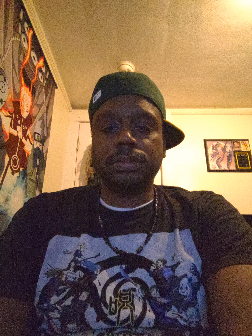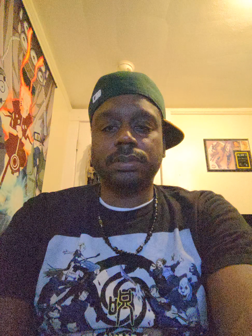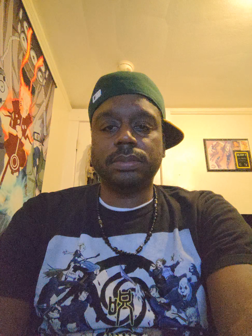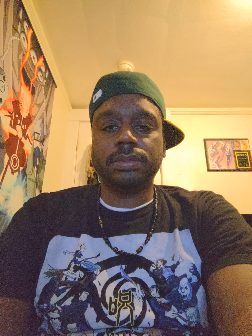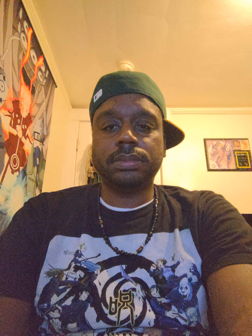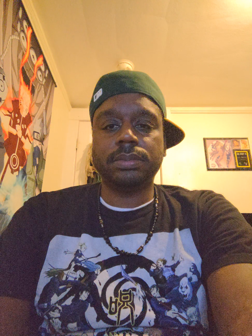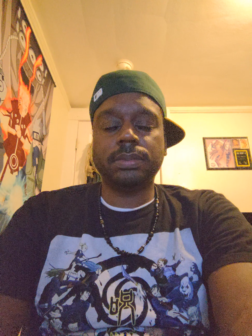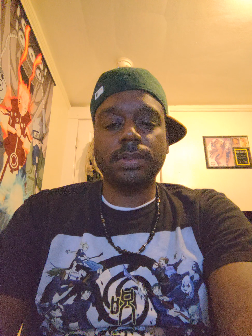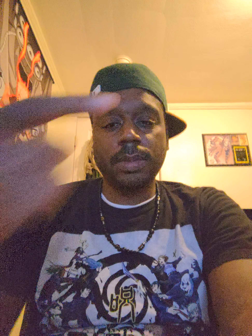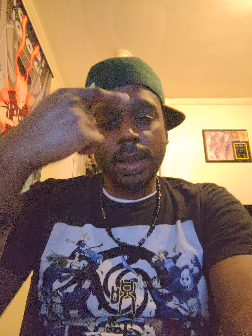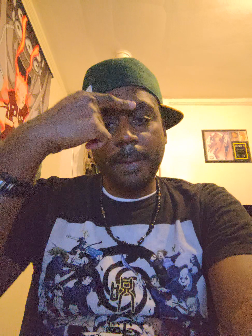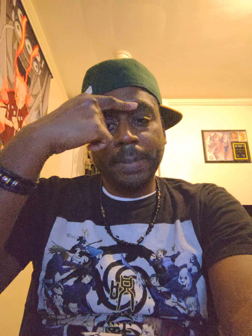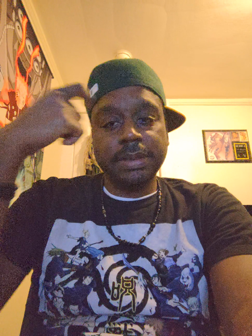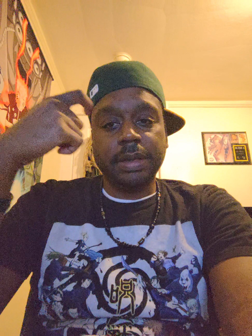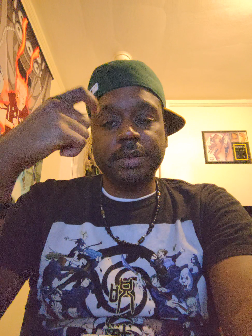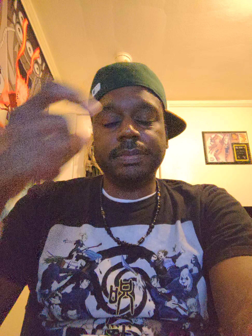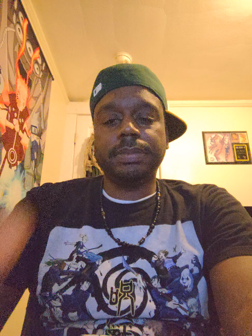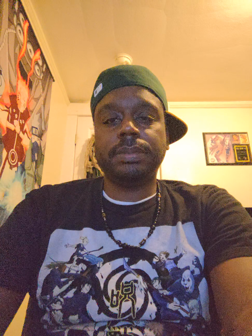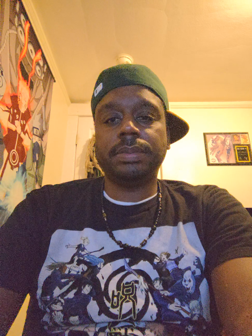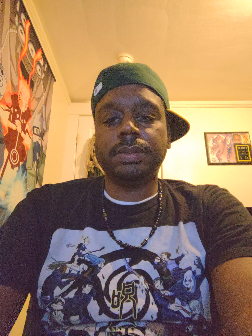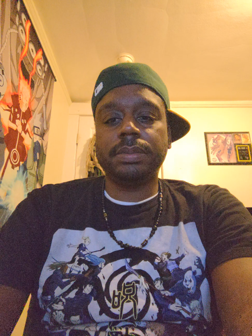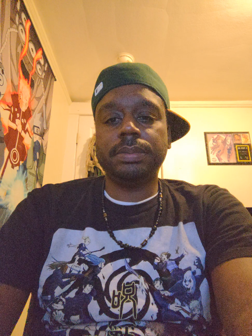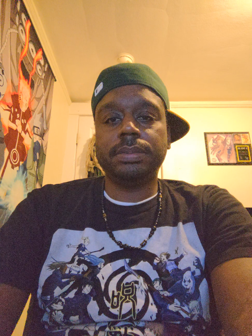because